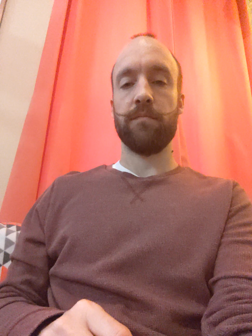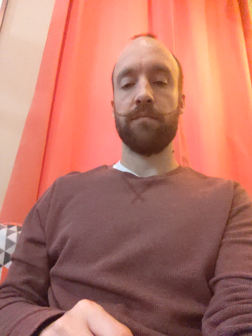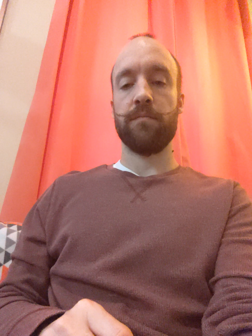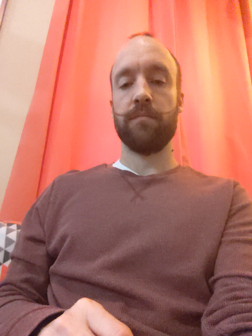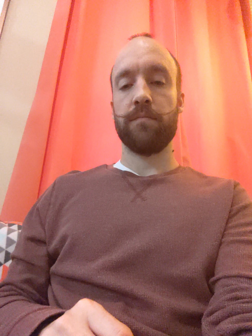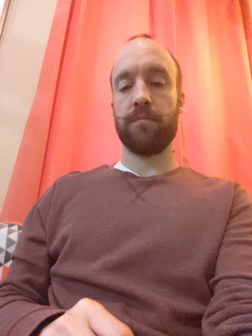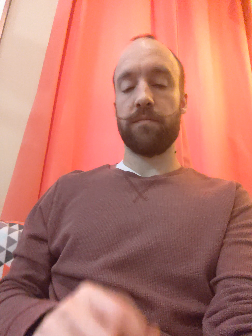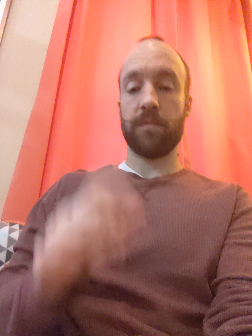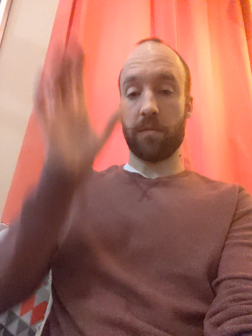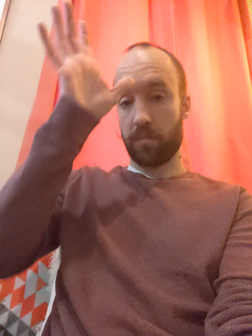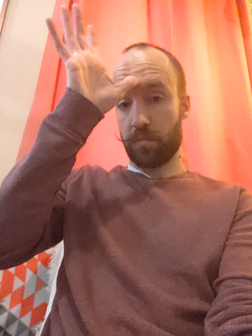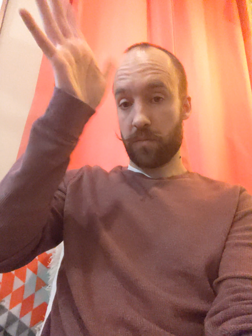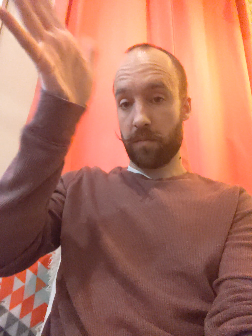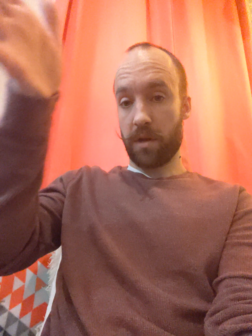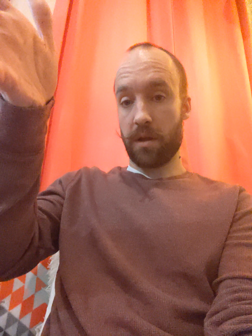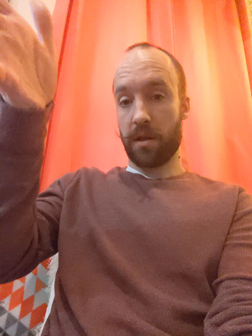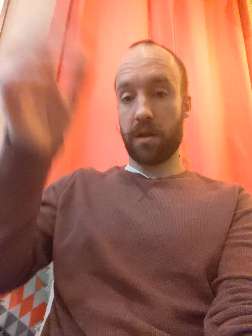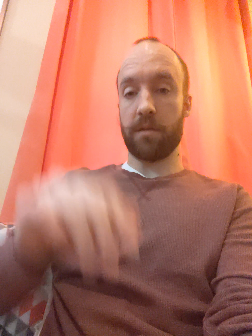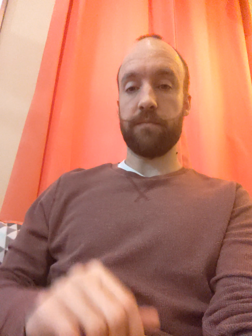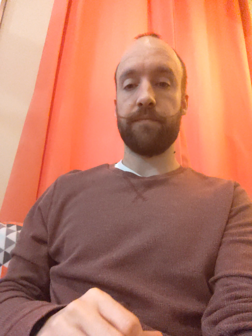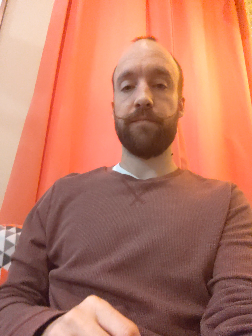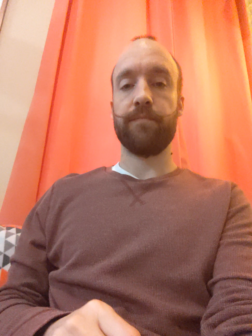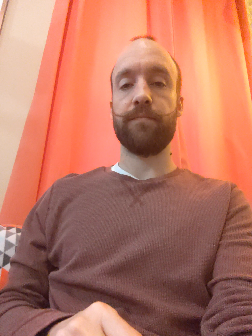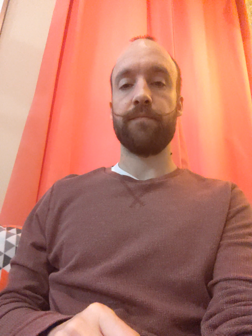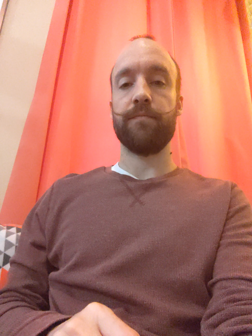grandpa